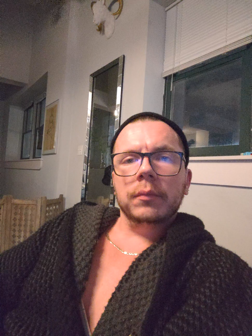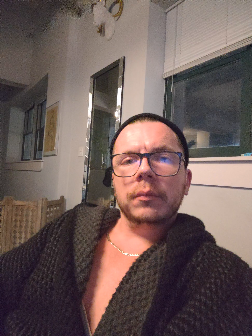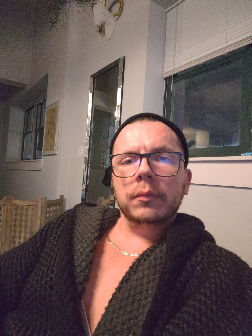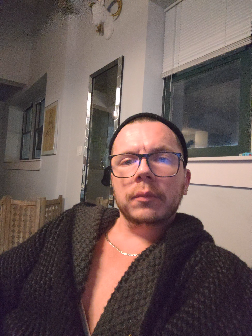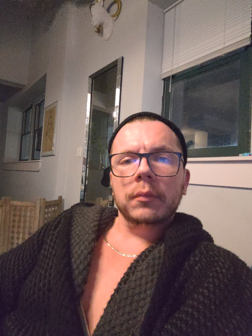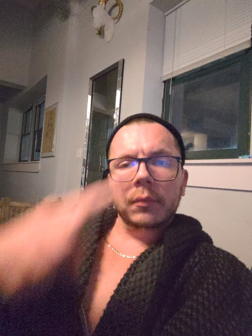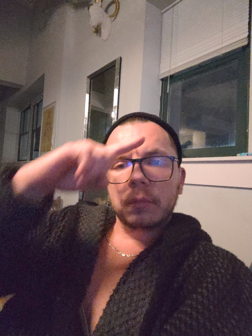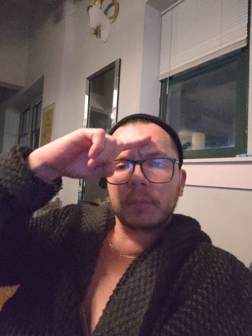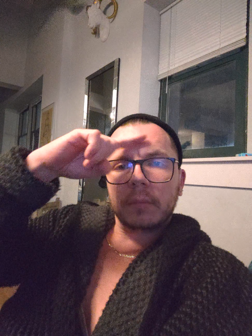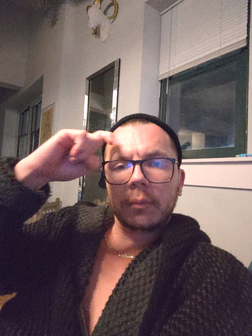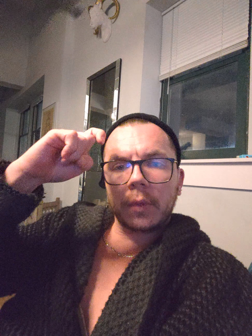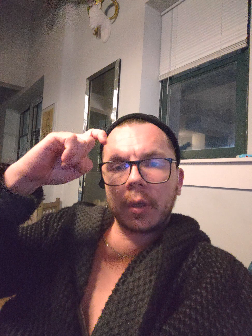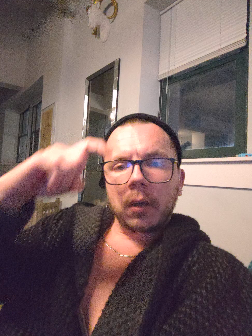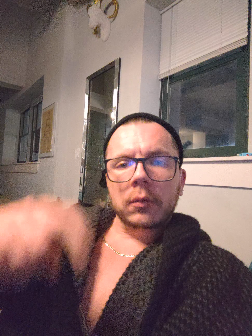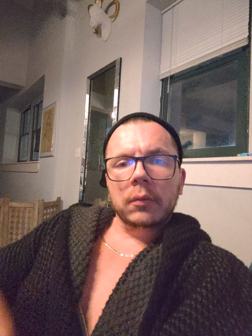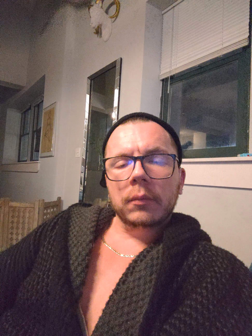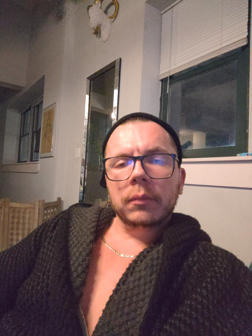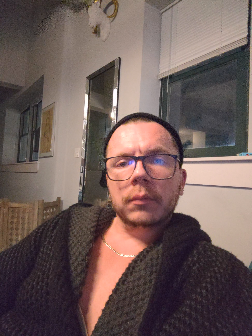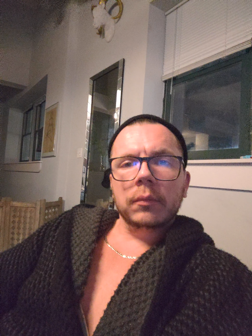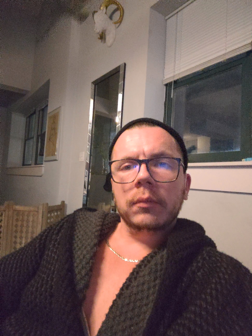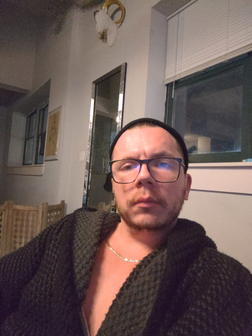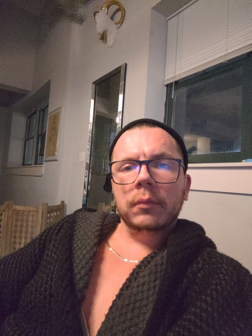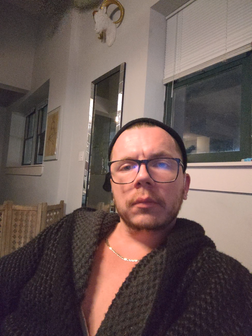because